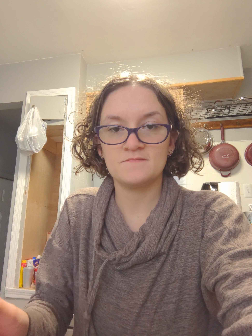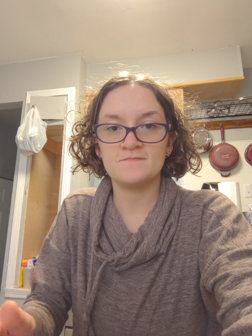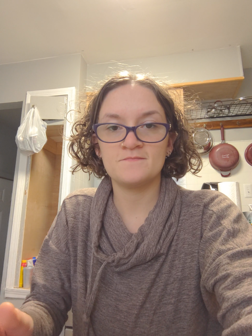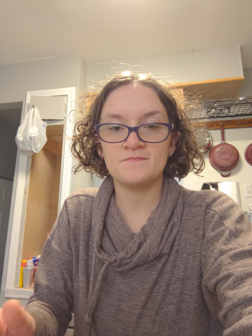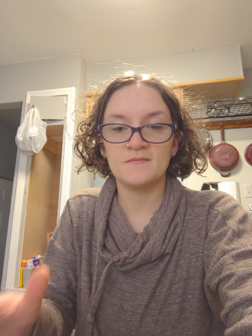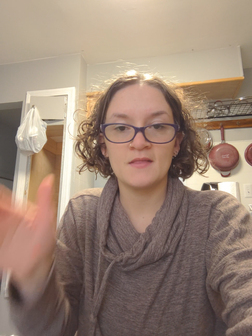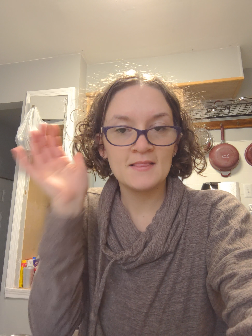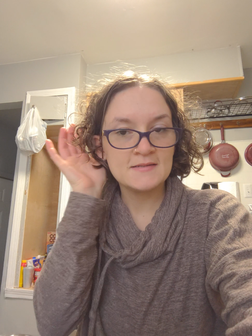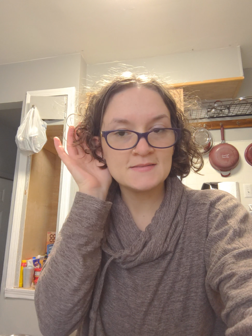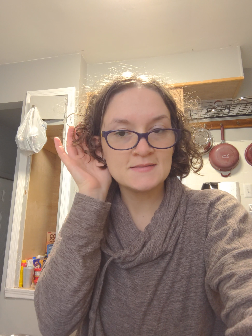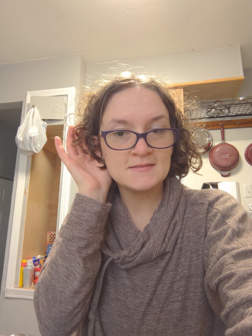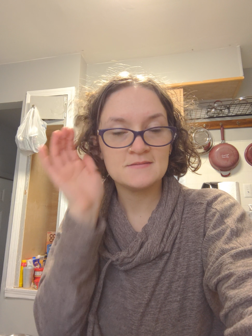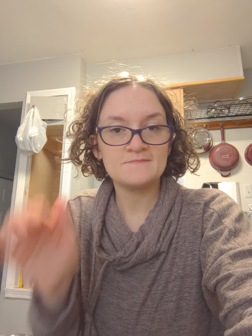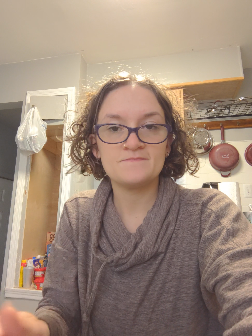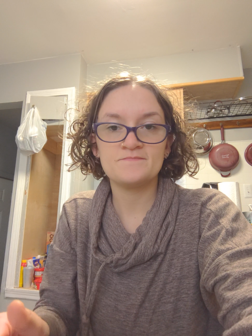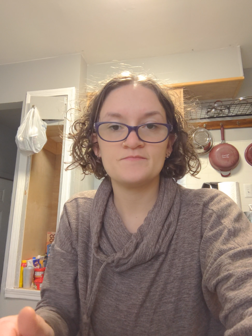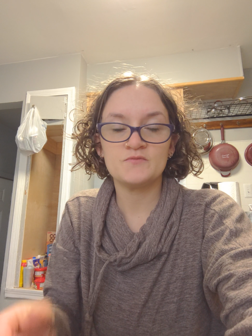listen